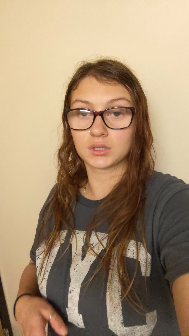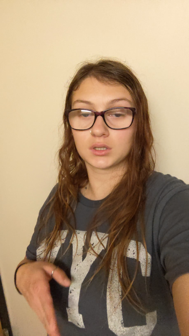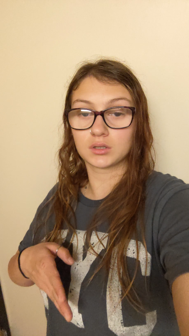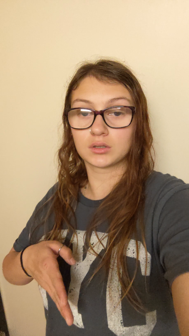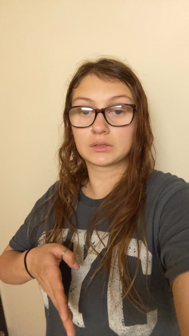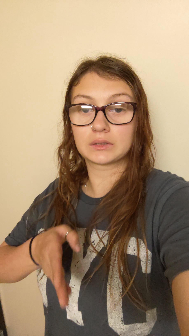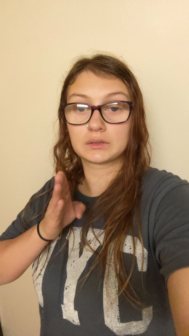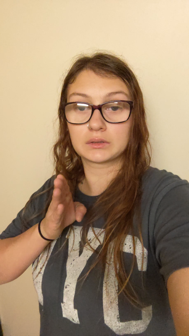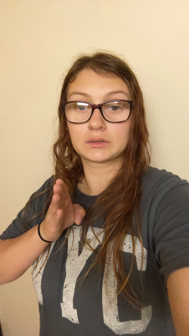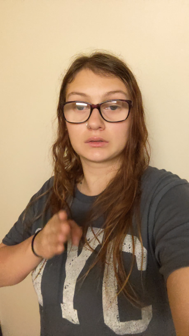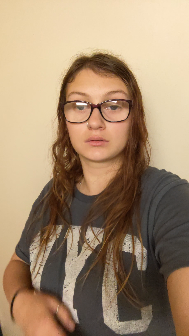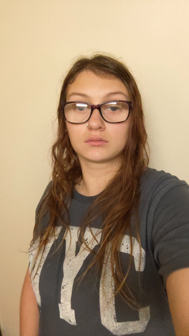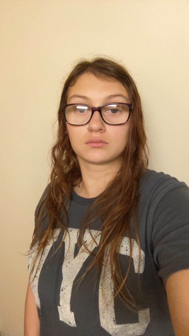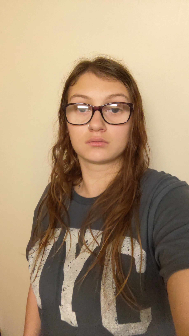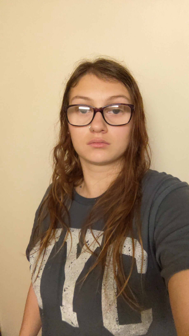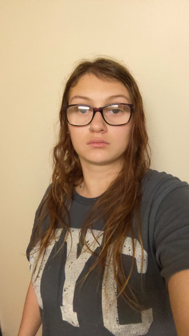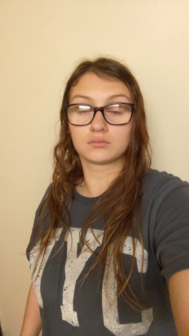kick